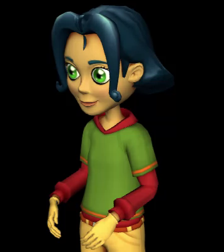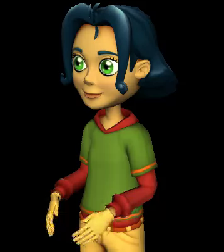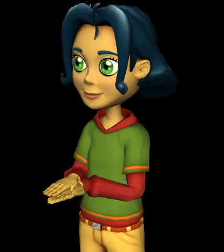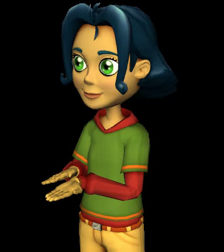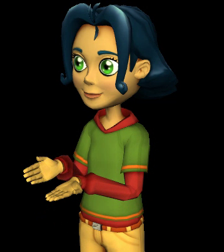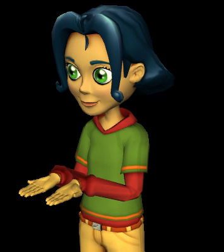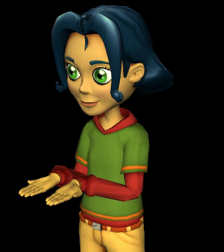نسخة